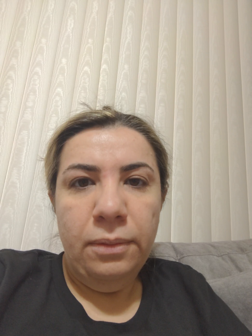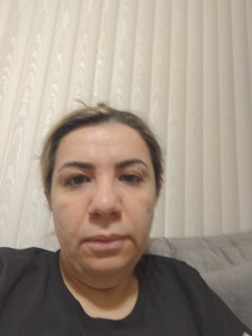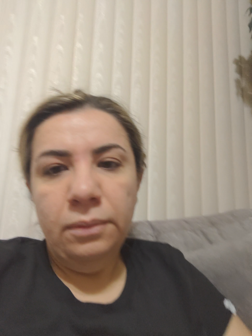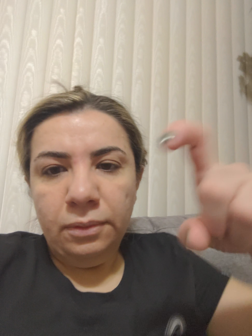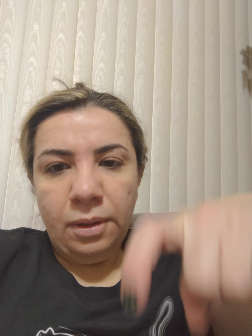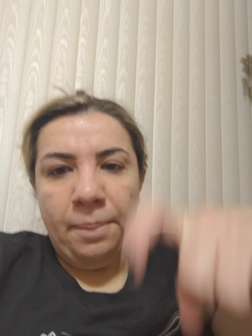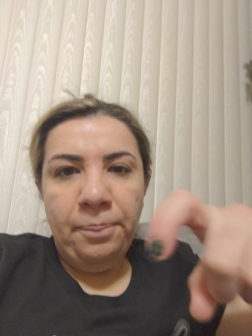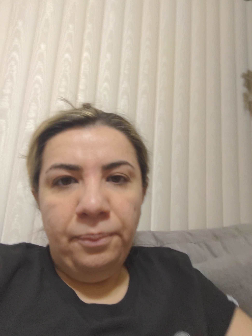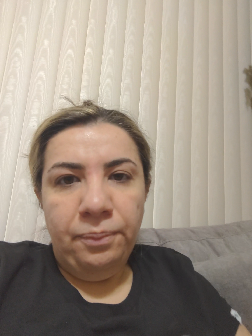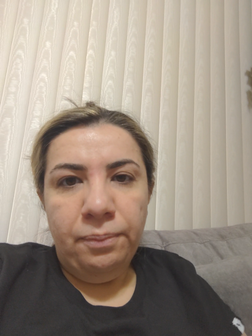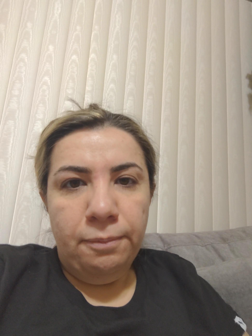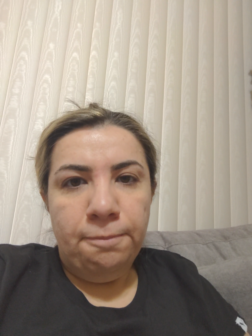time